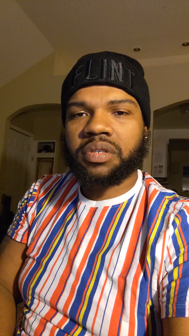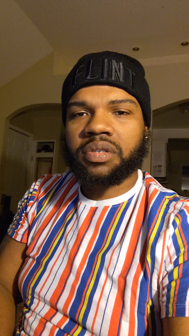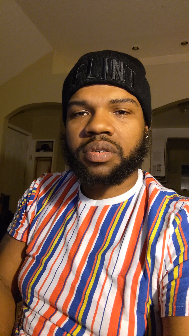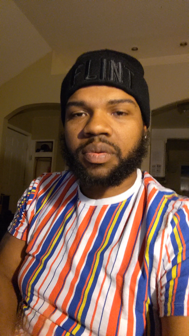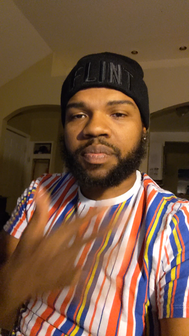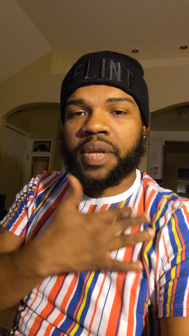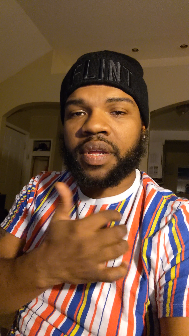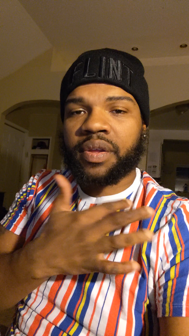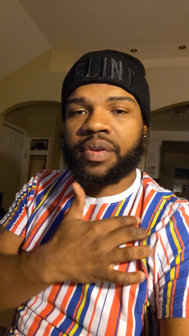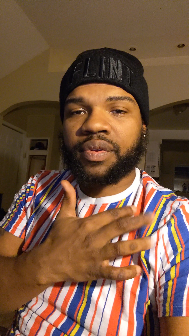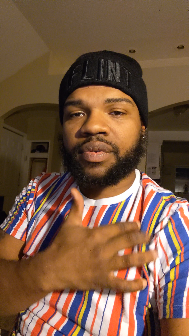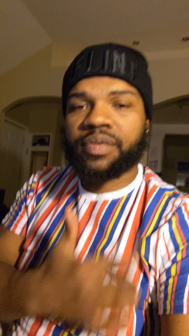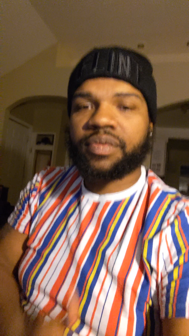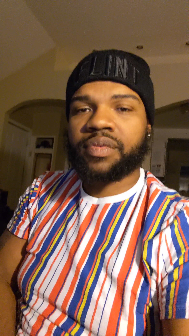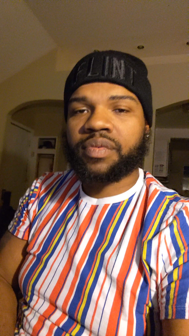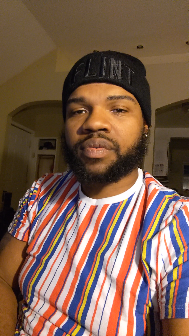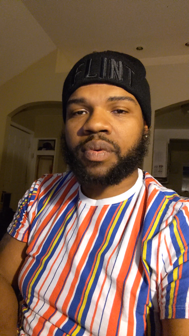bear